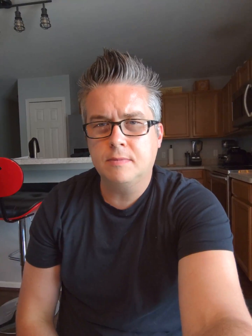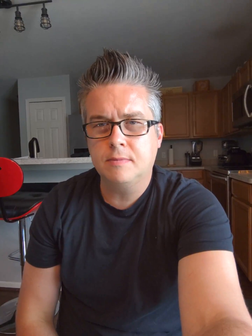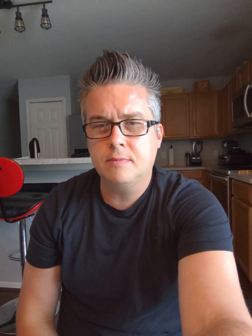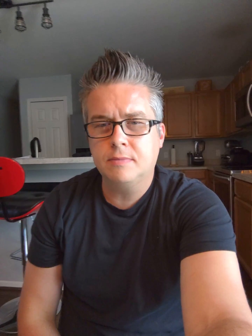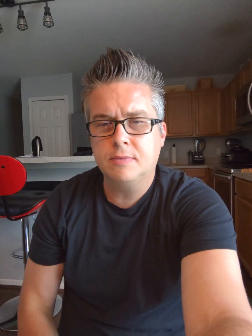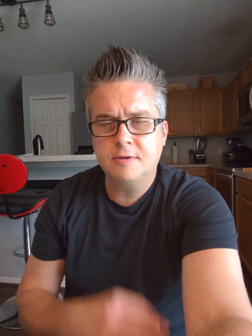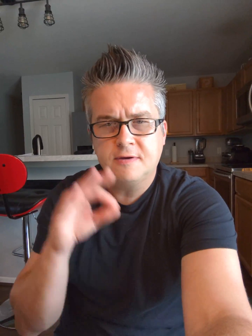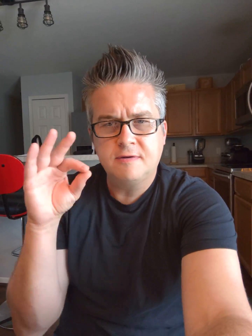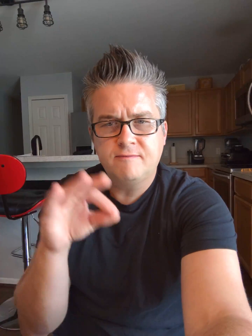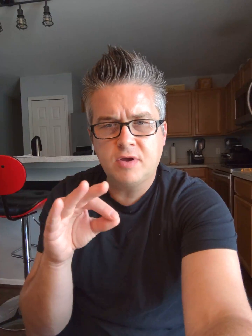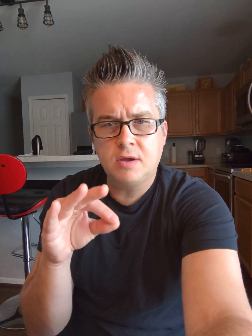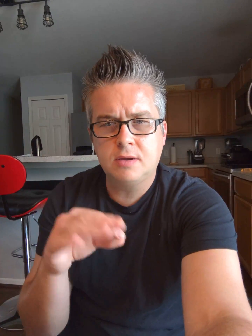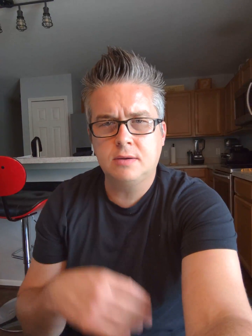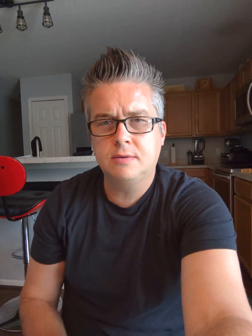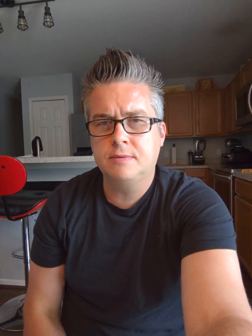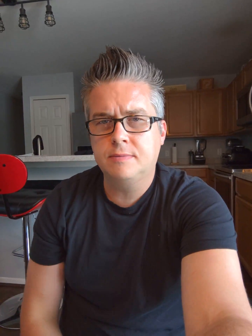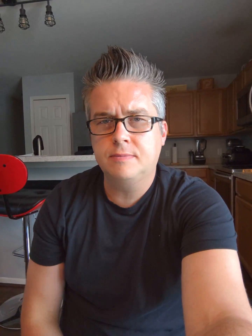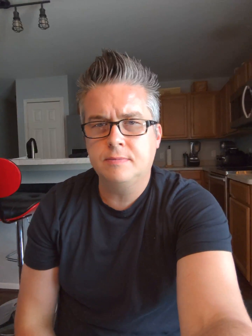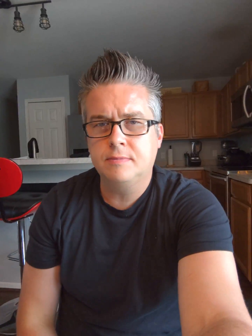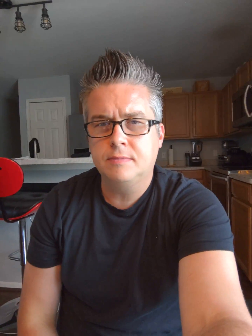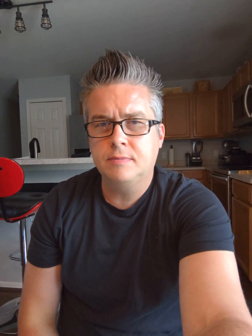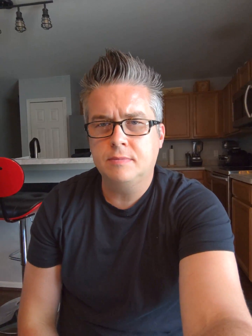fit